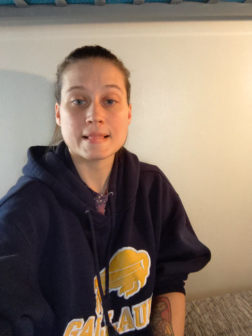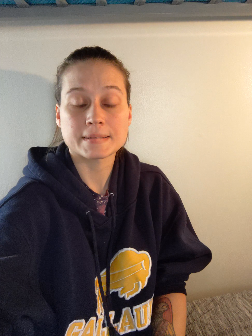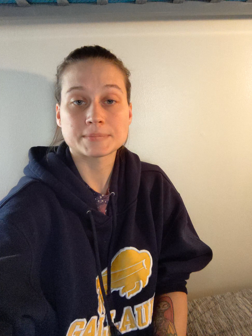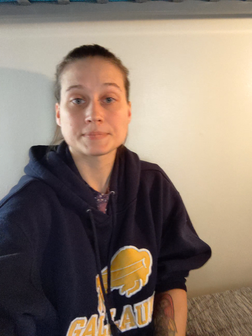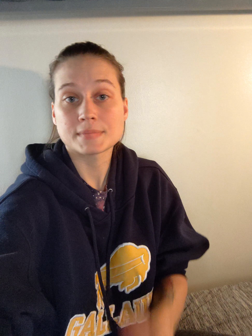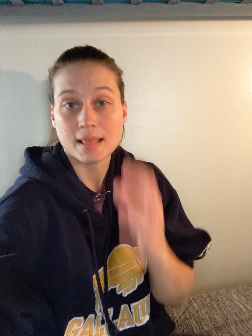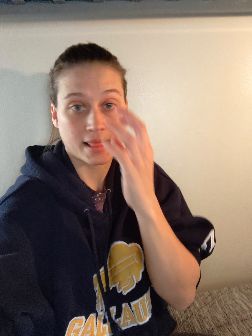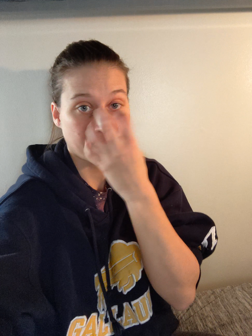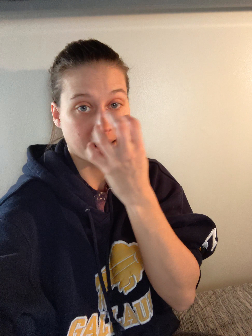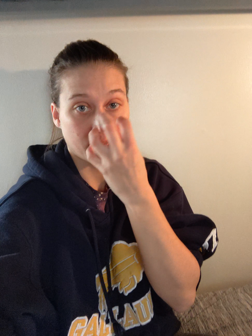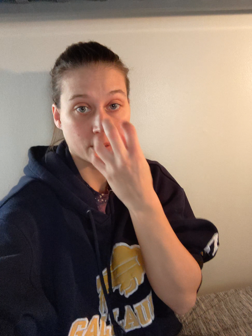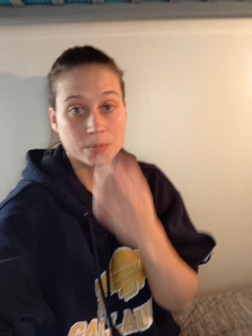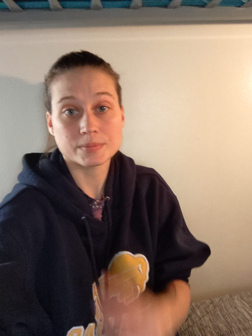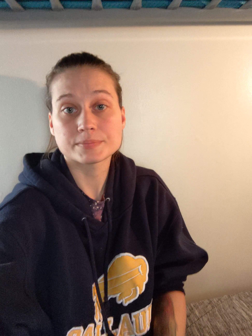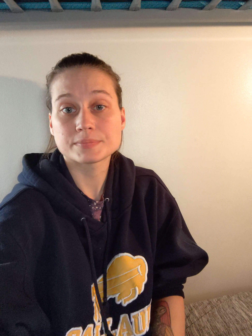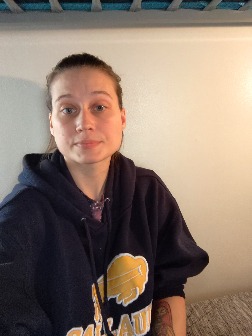clown